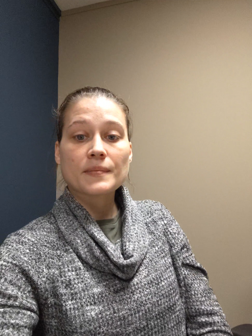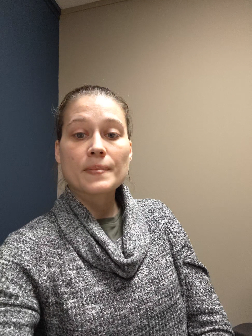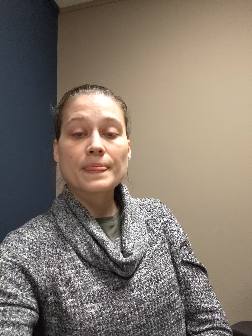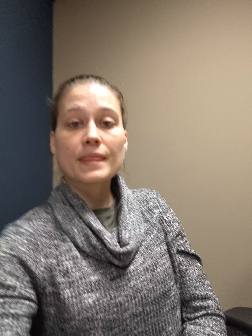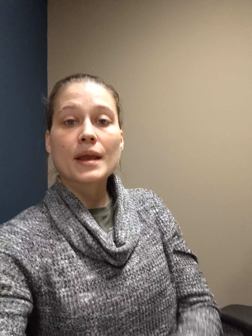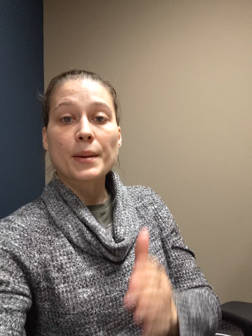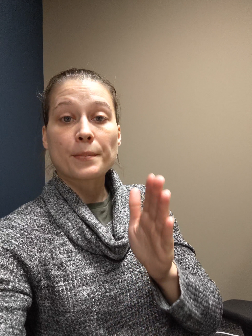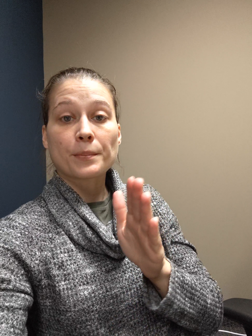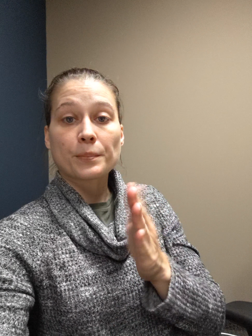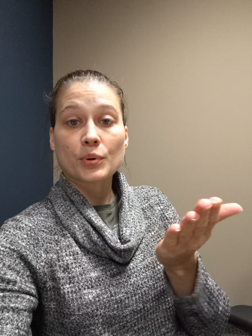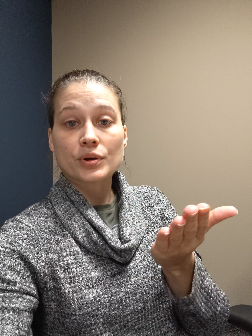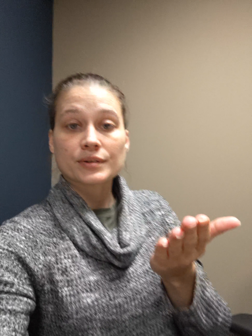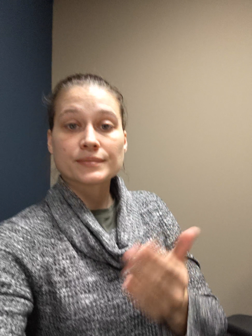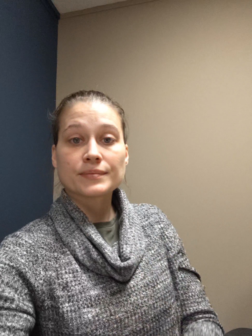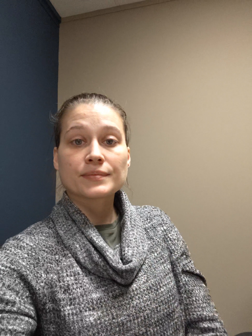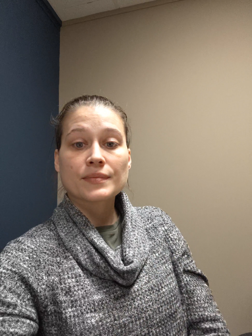book